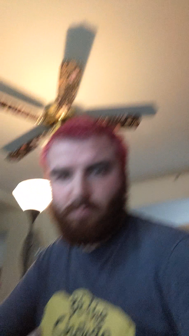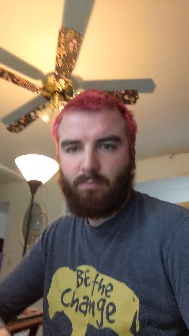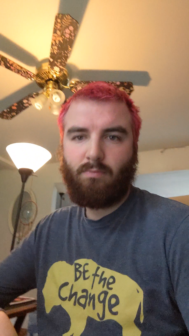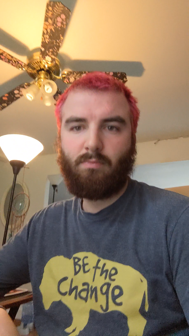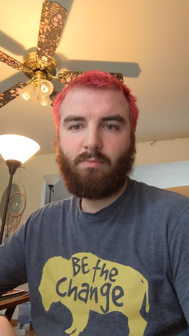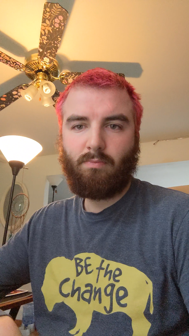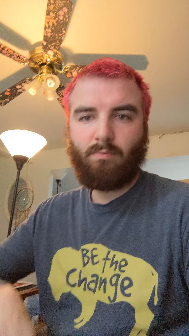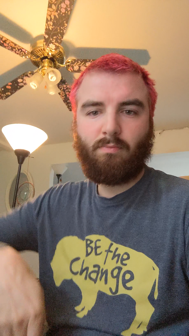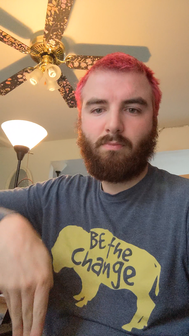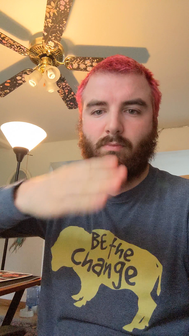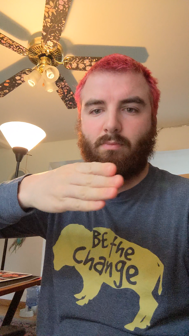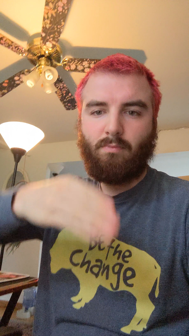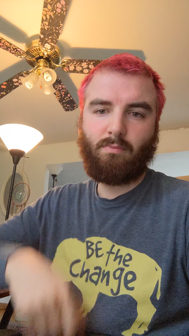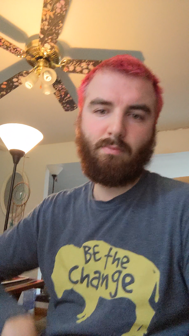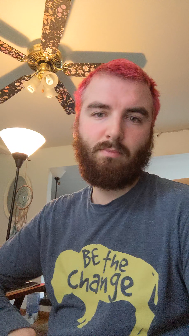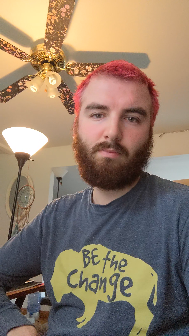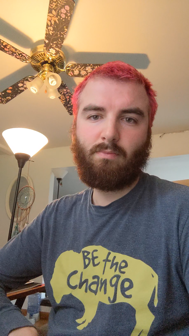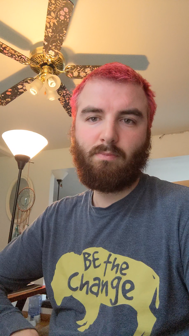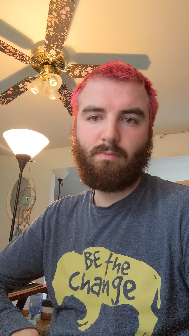kick